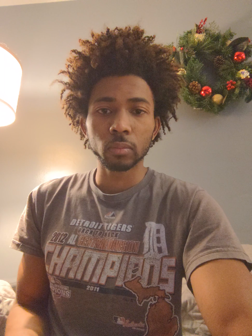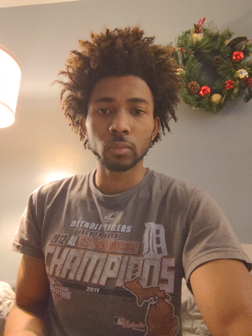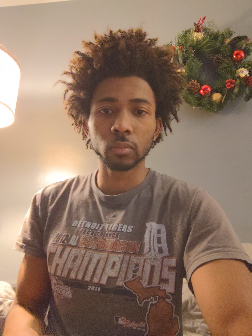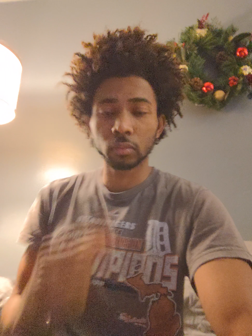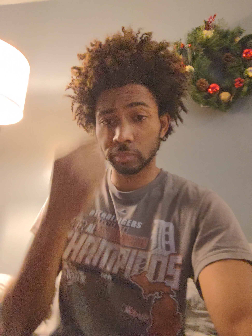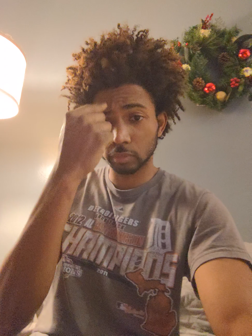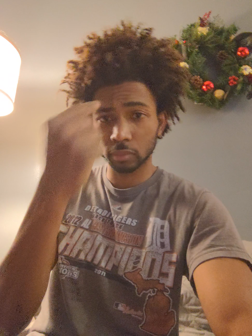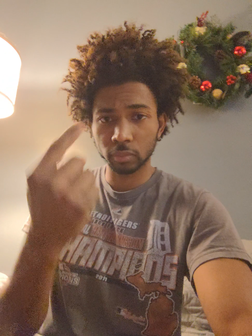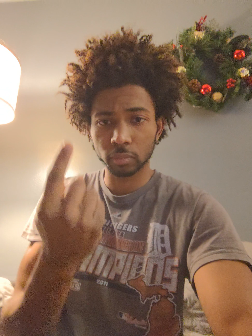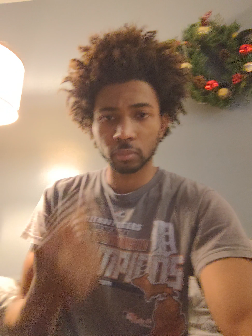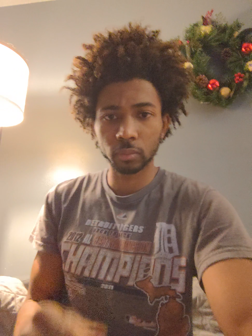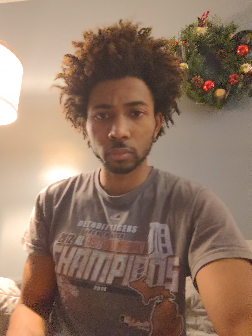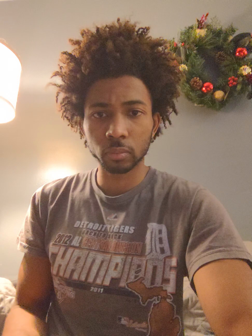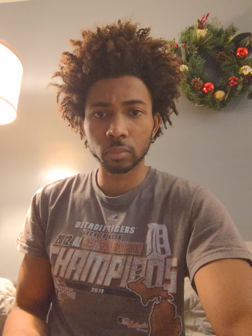penny